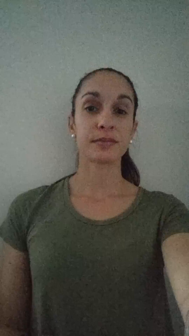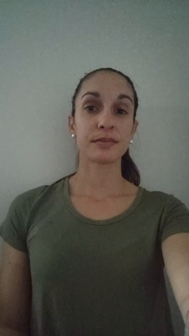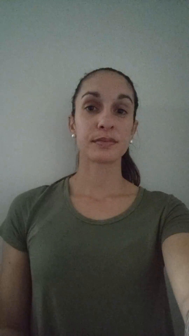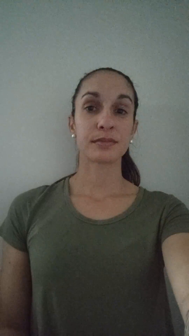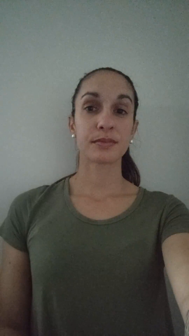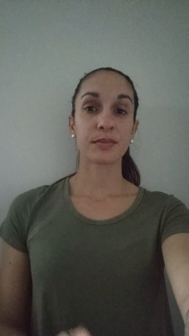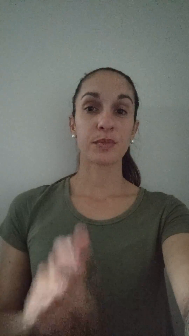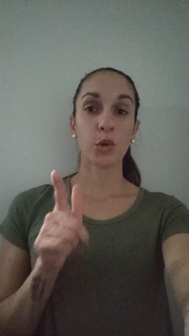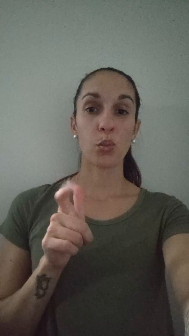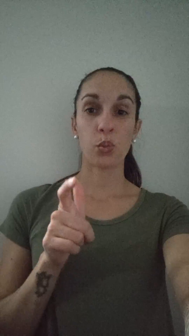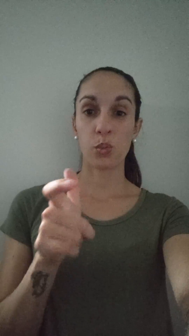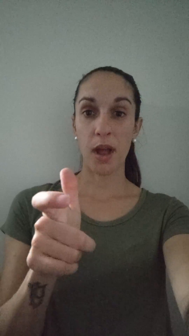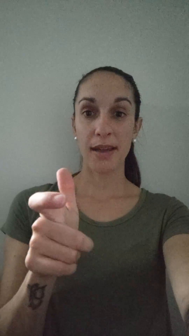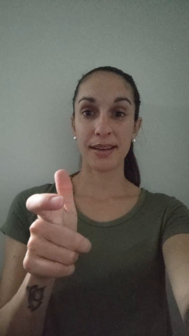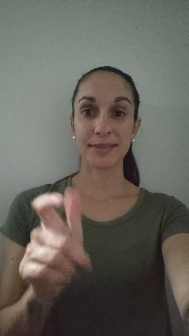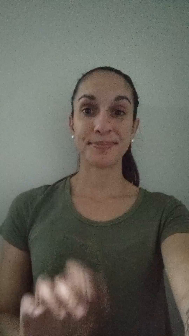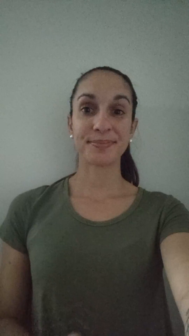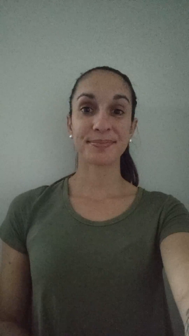run